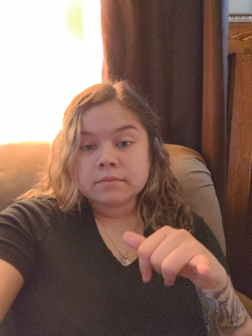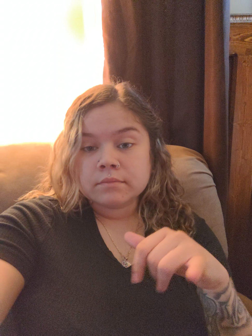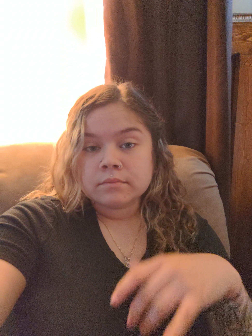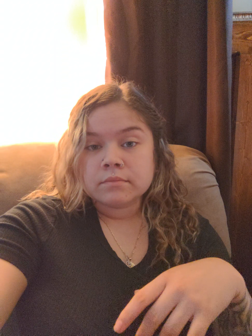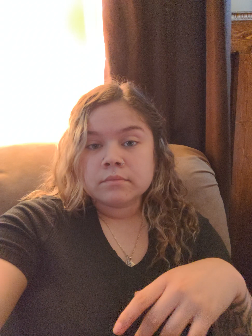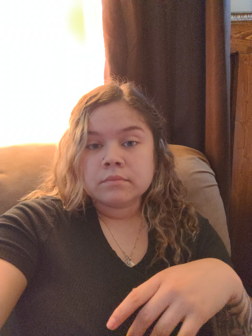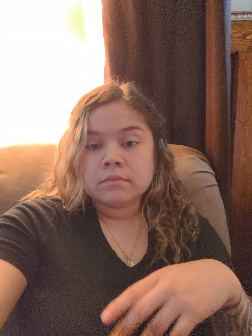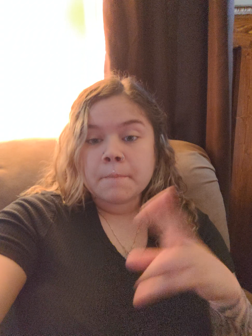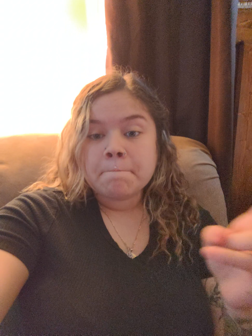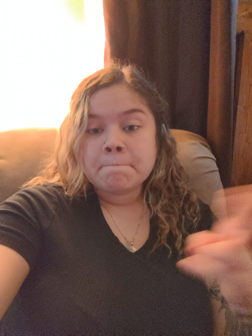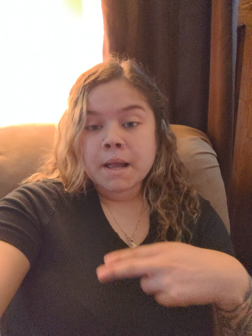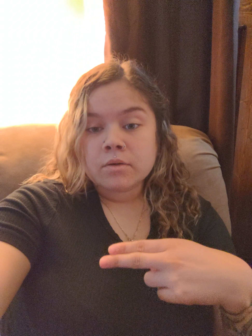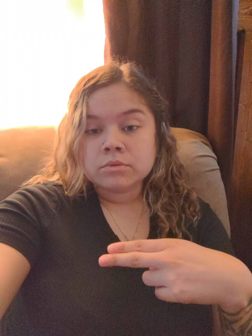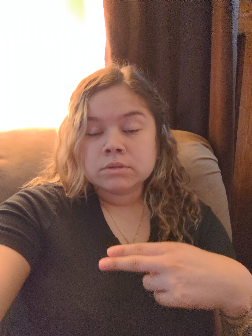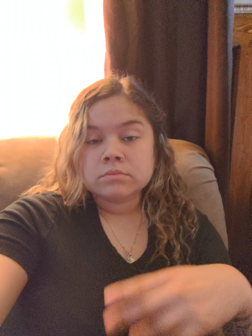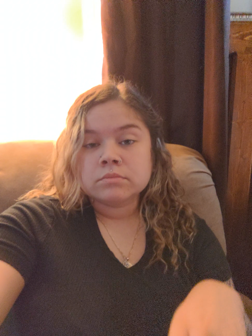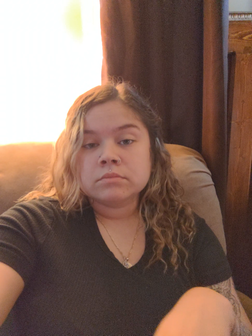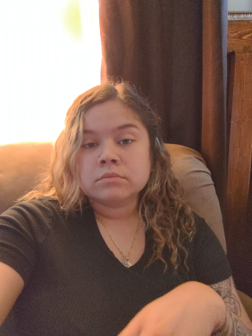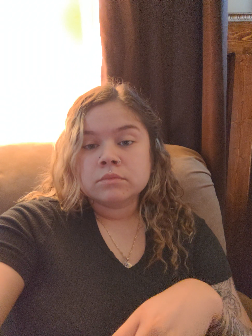belt